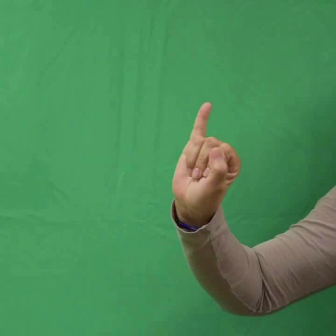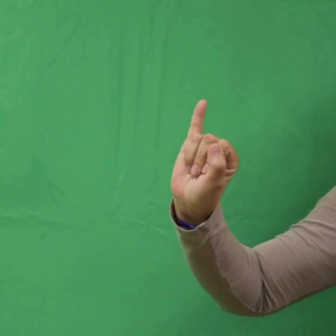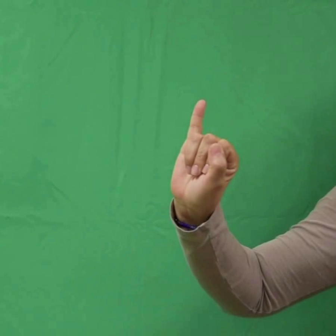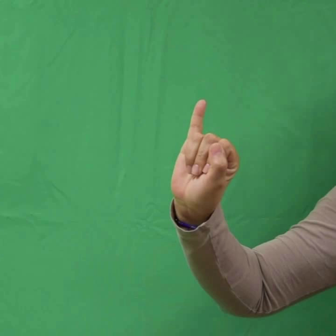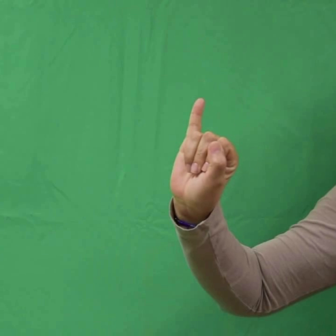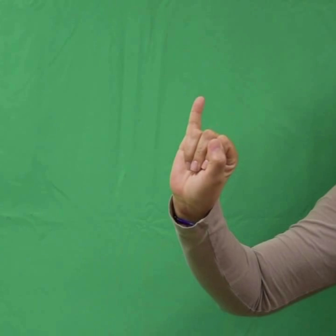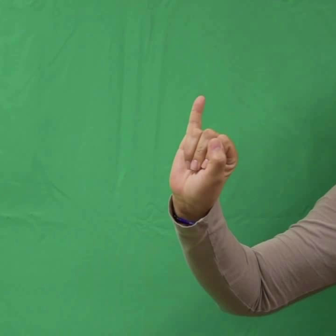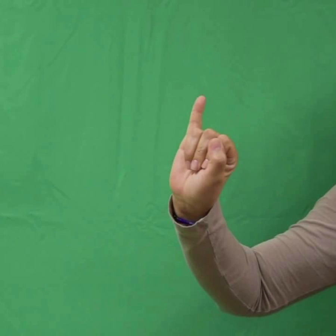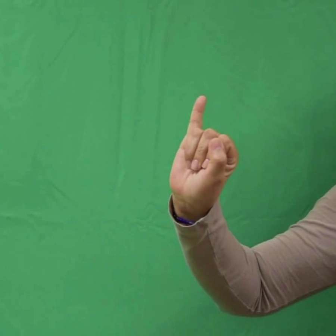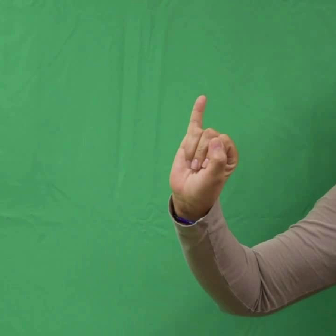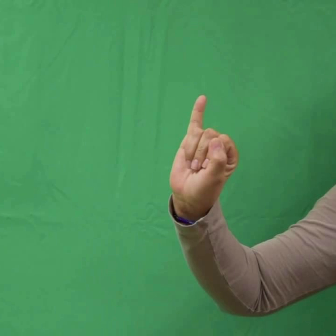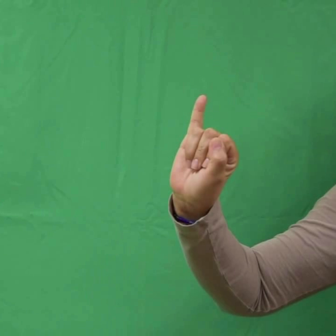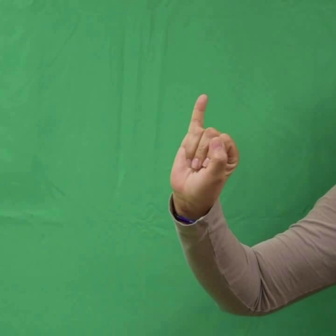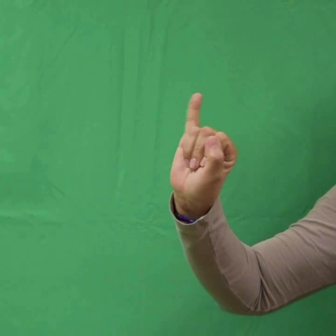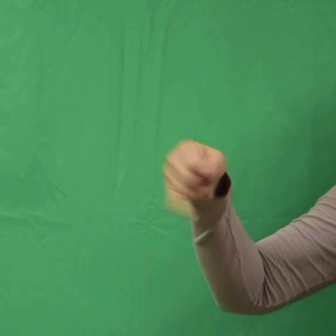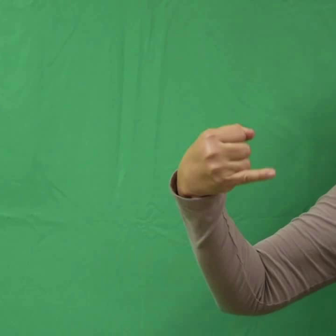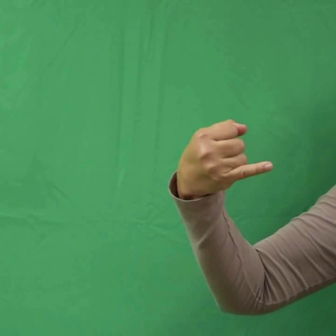J